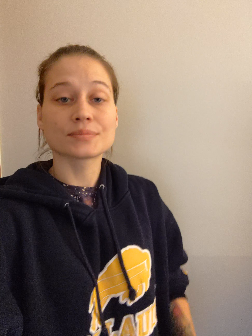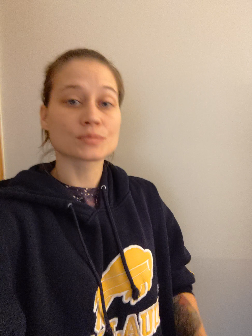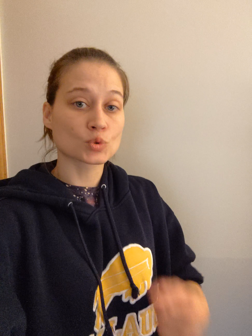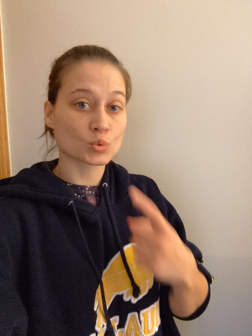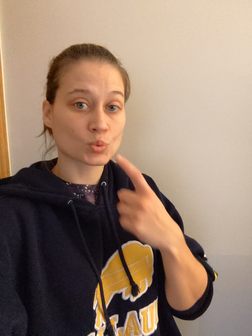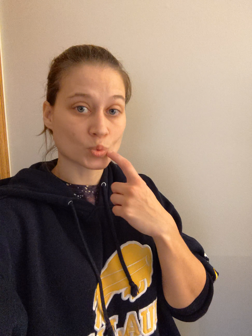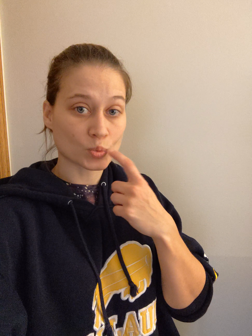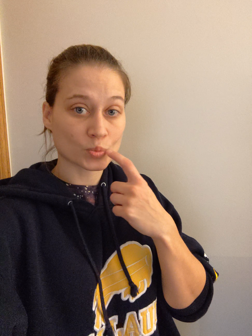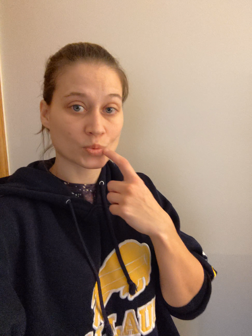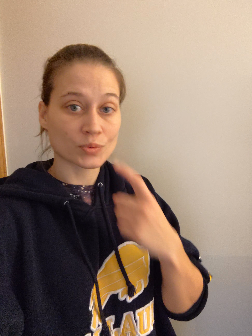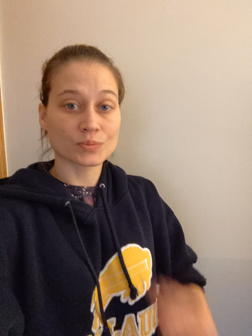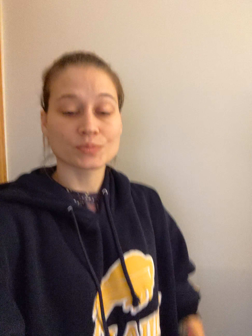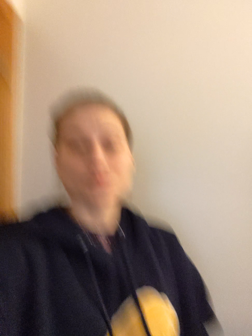tooth